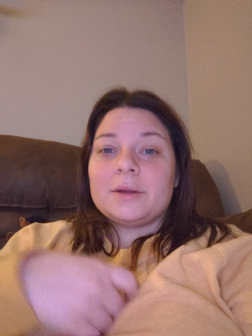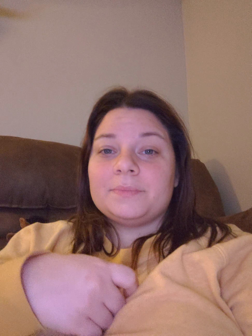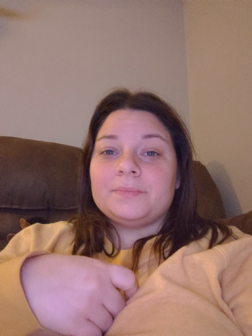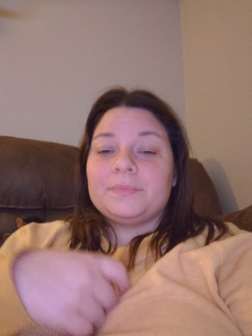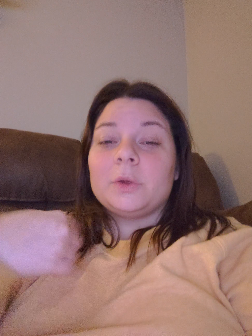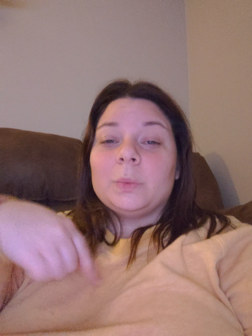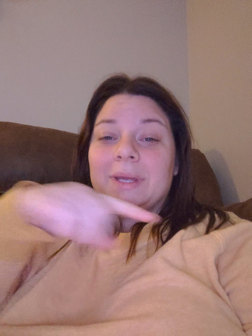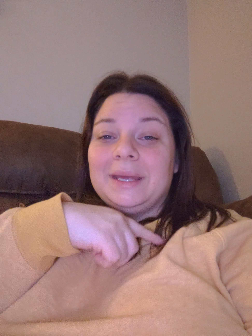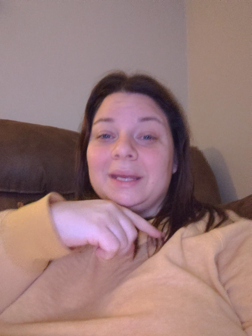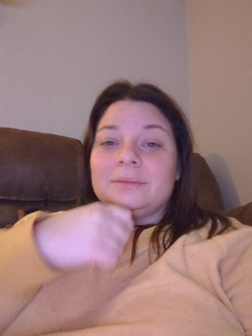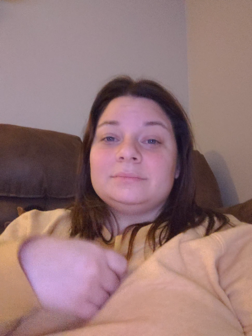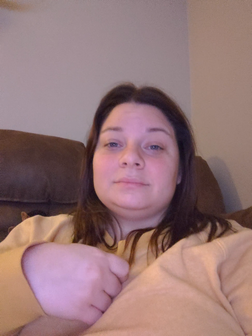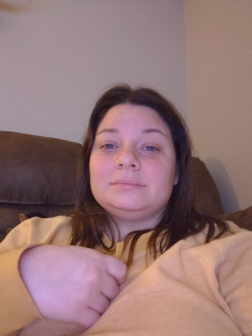we